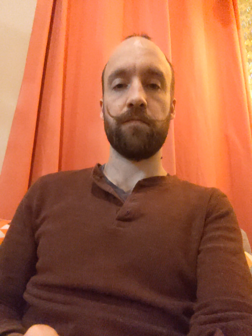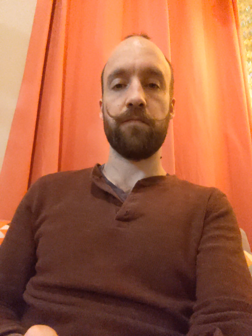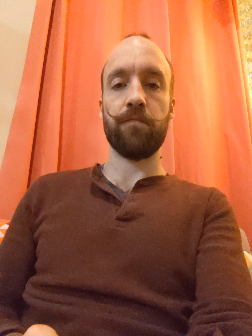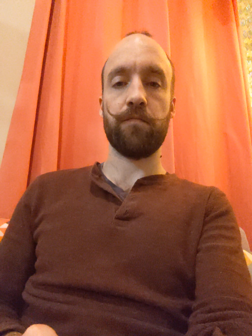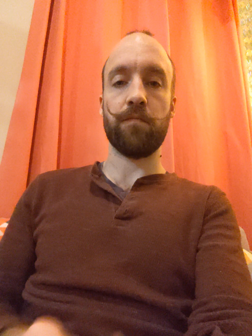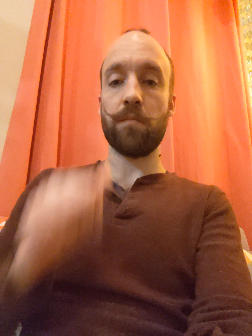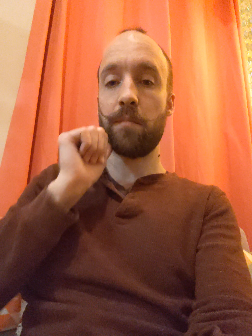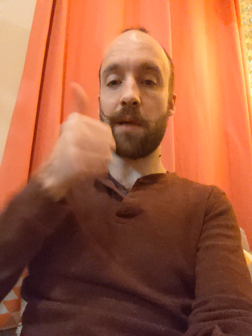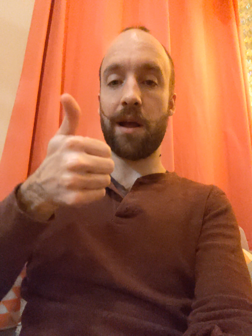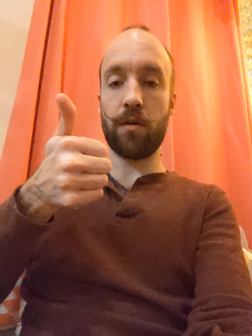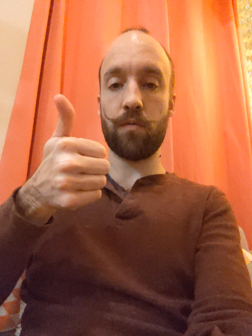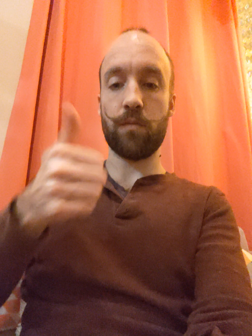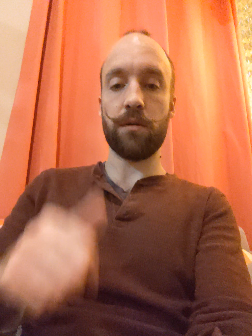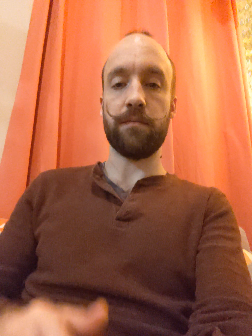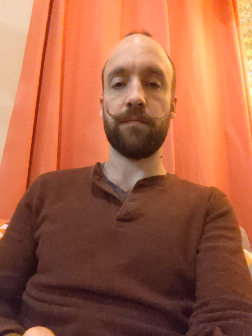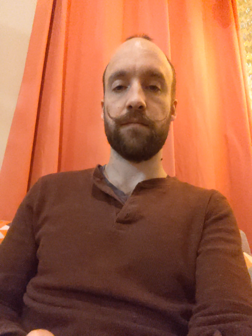tomorrow